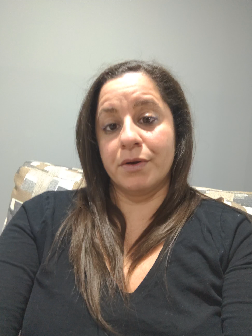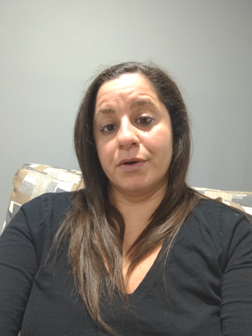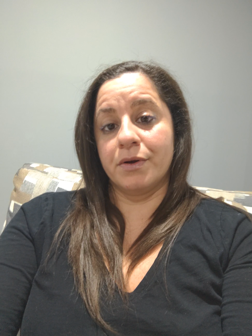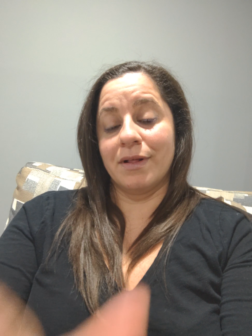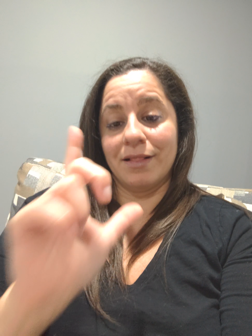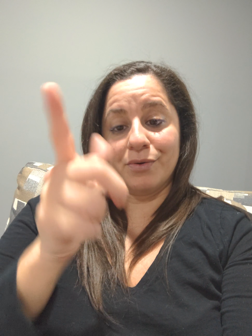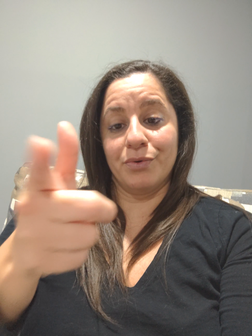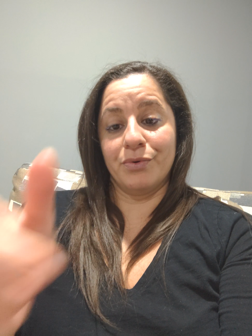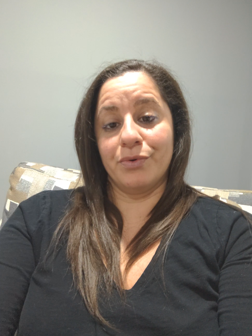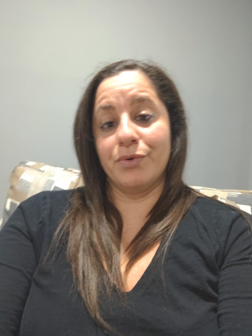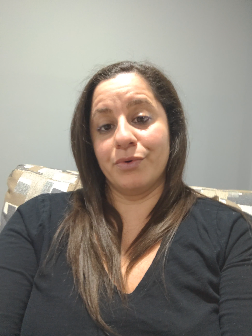later